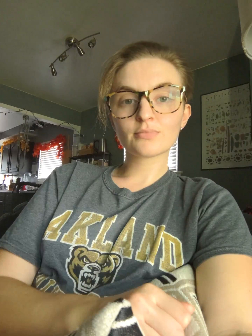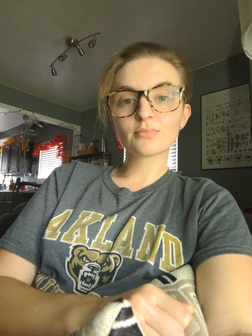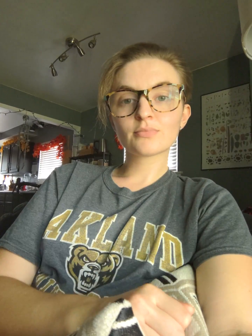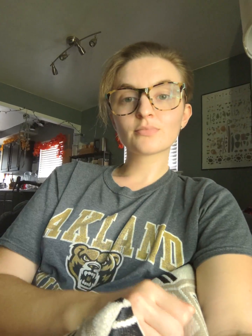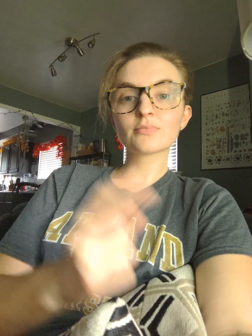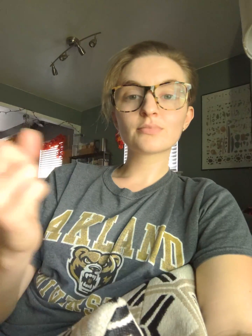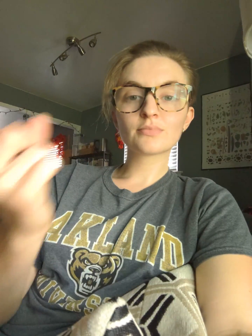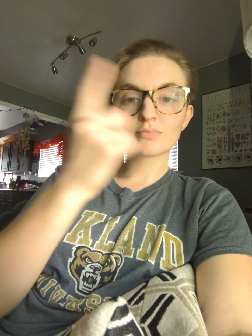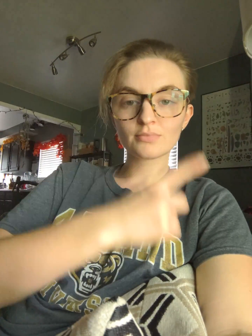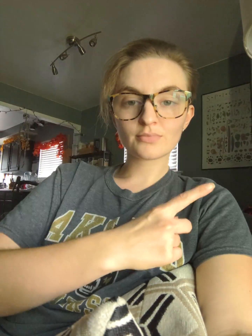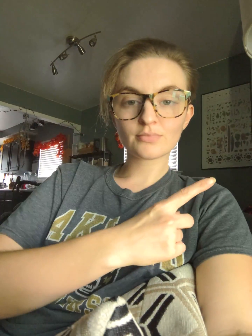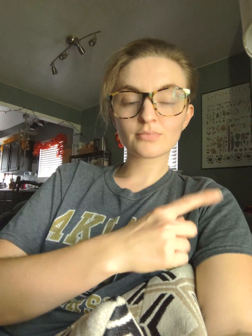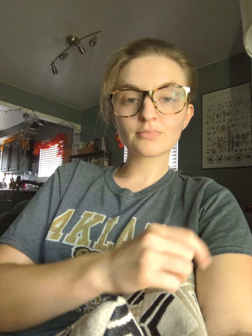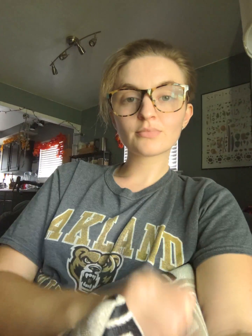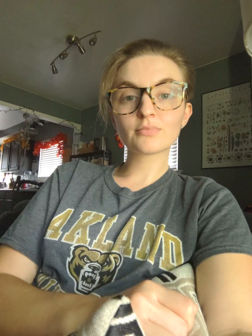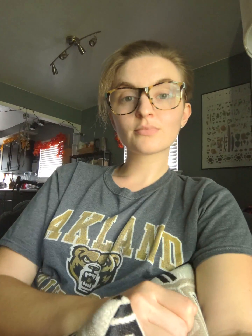day